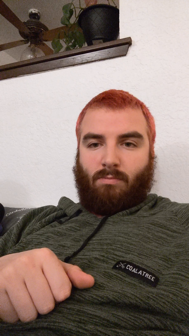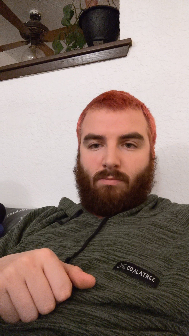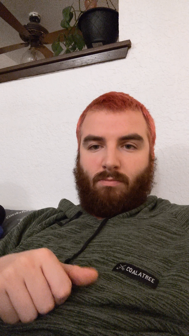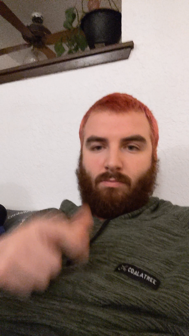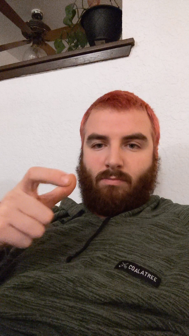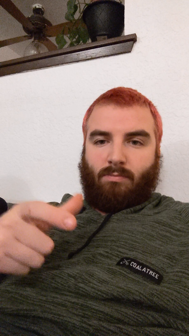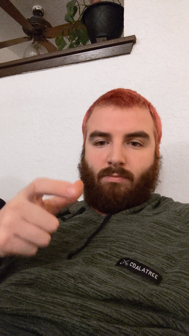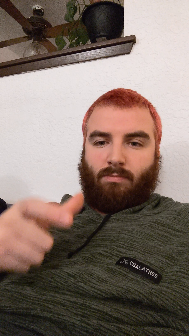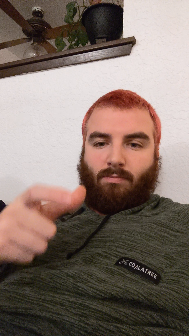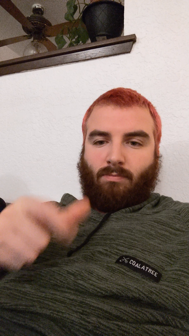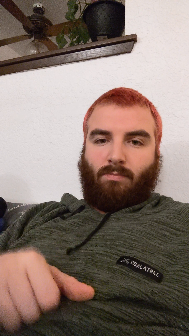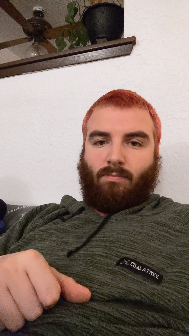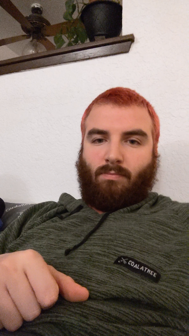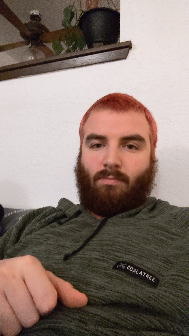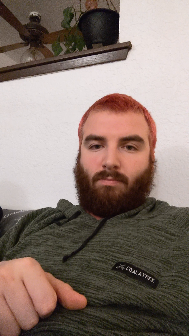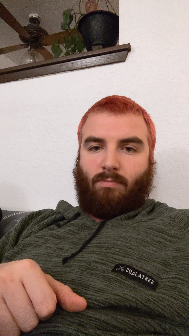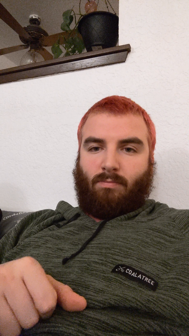plate